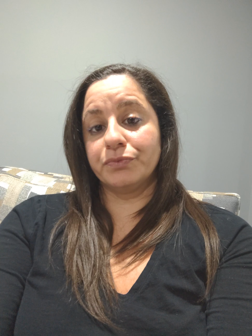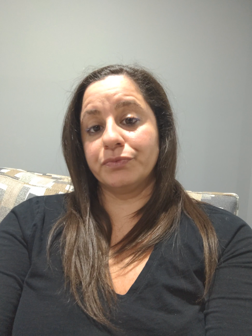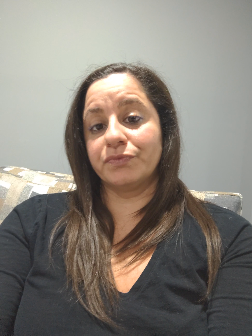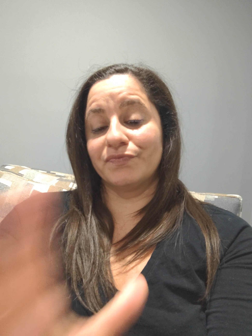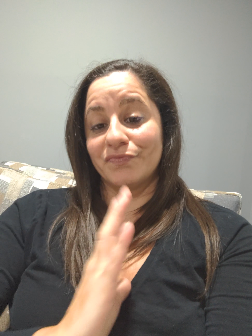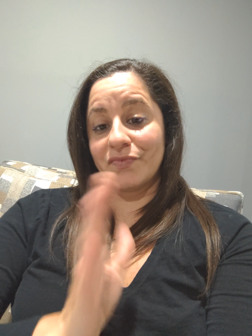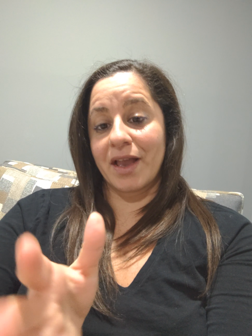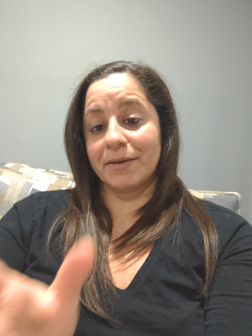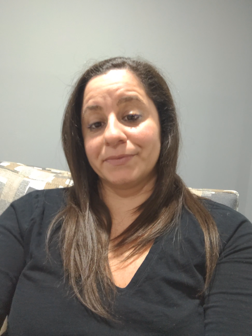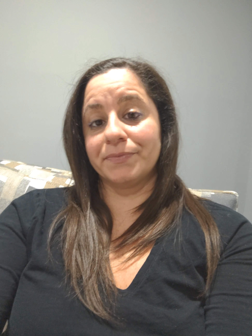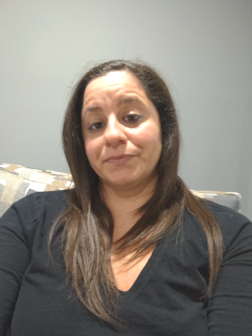fine